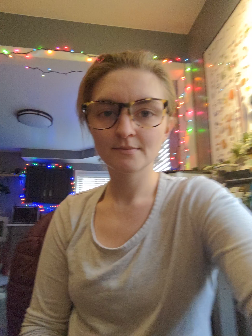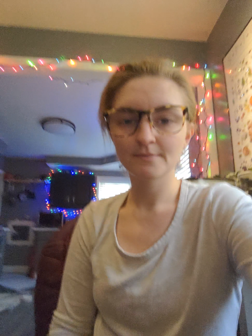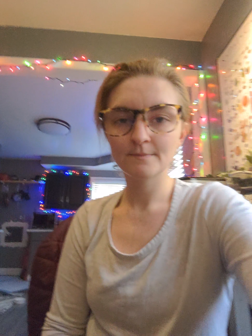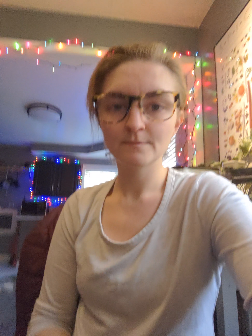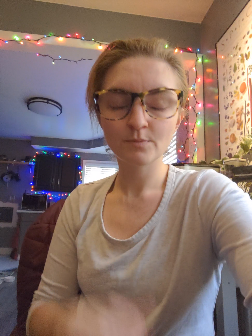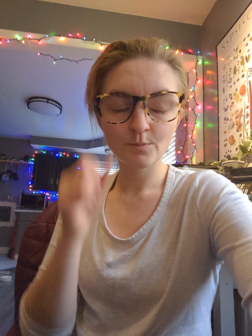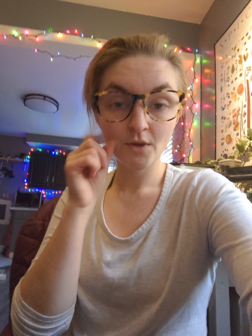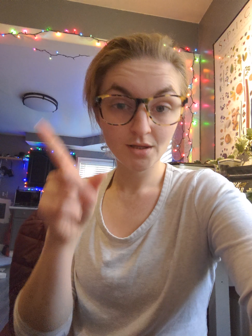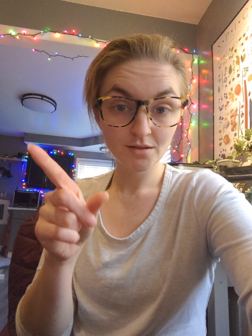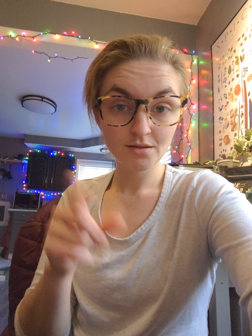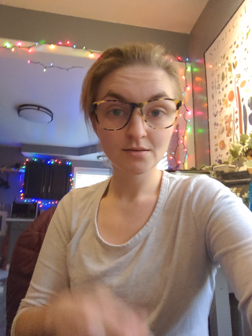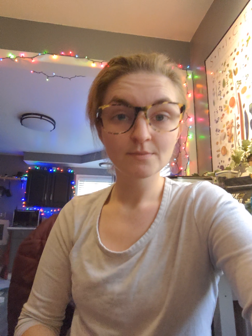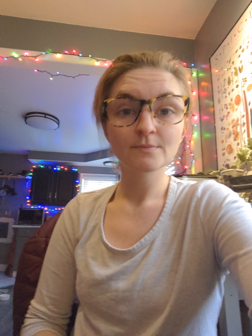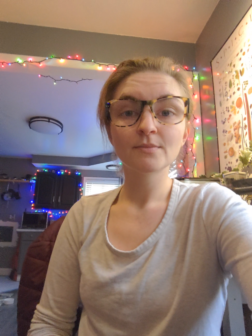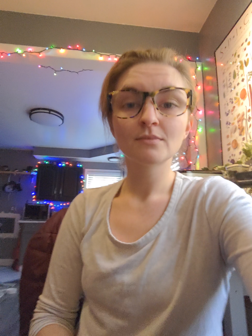awake